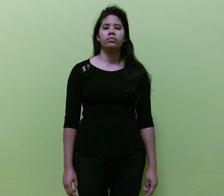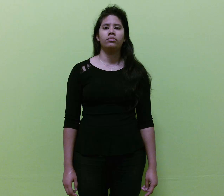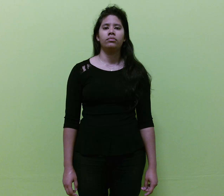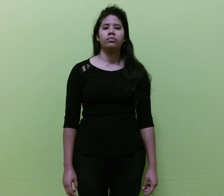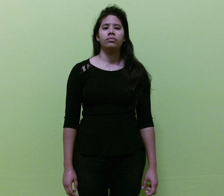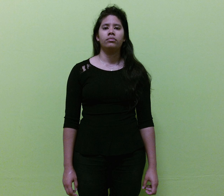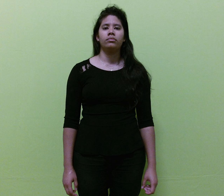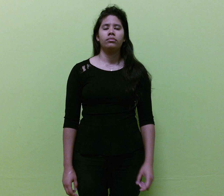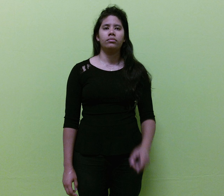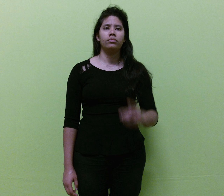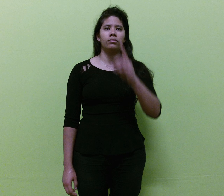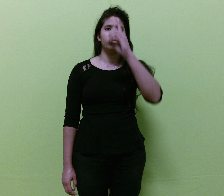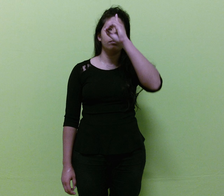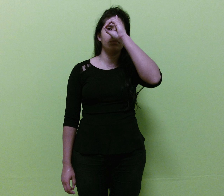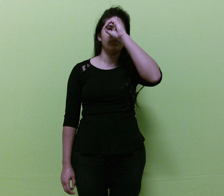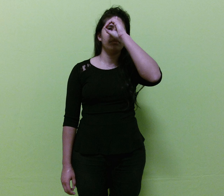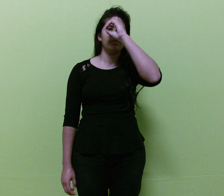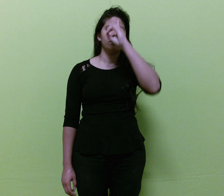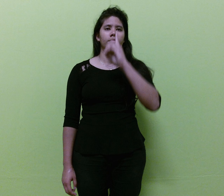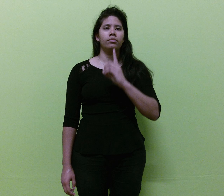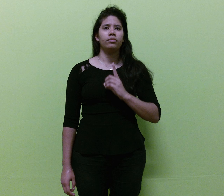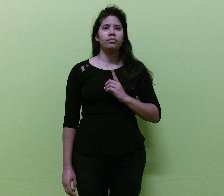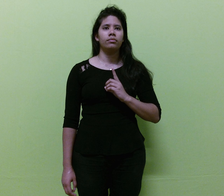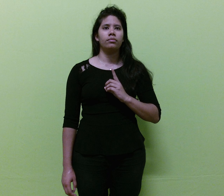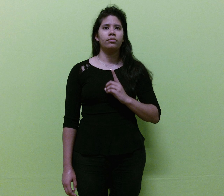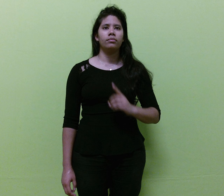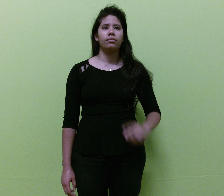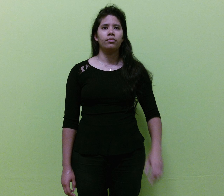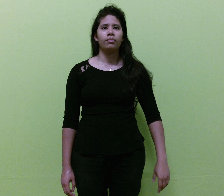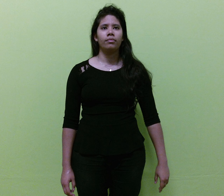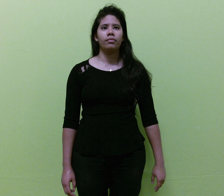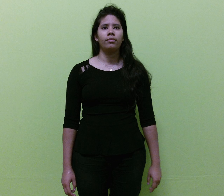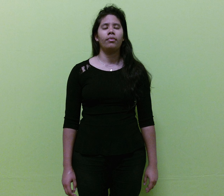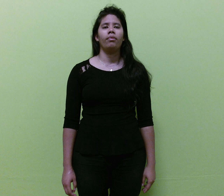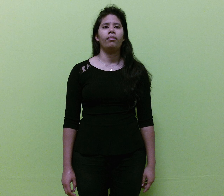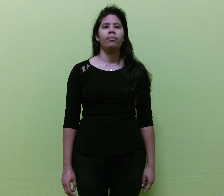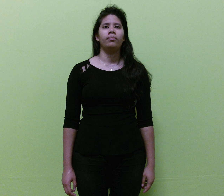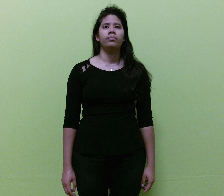amarelo